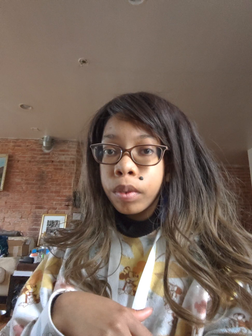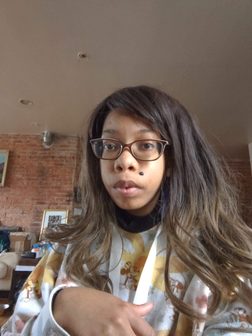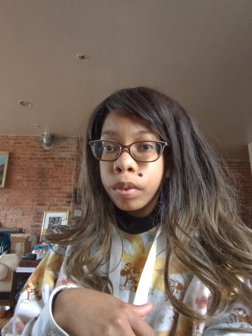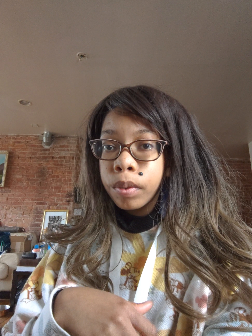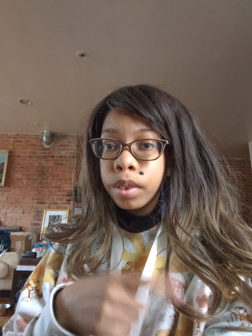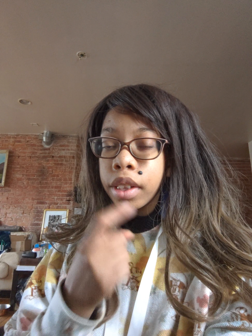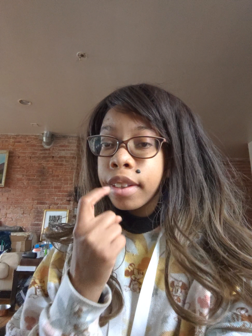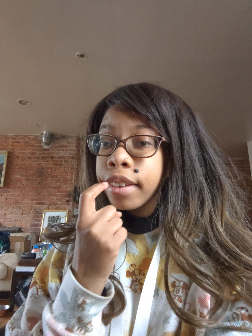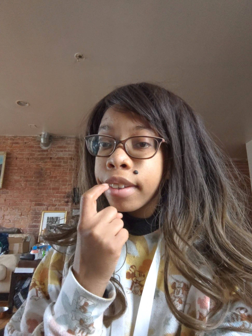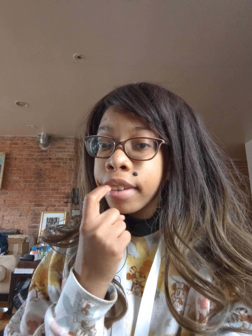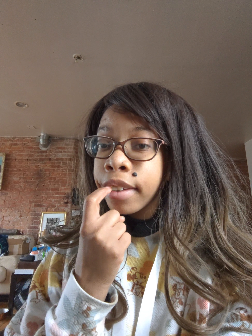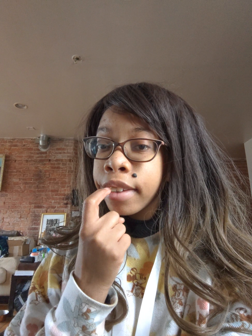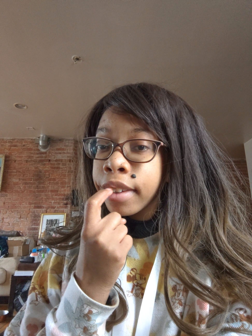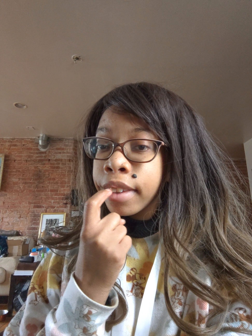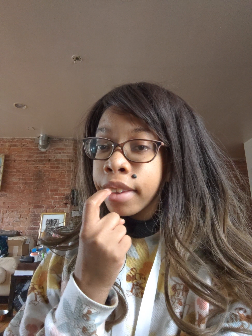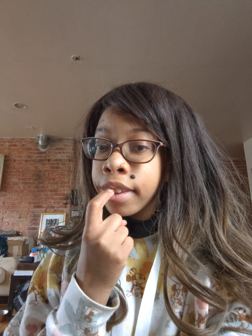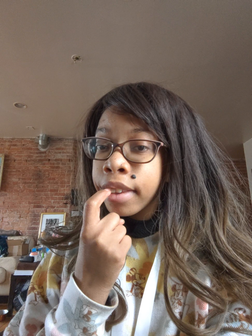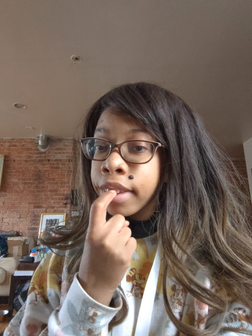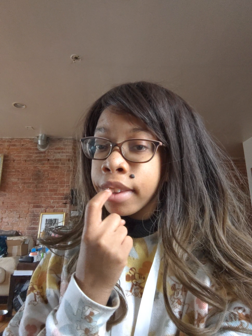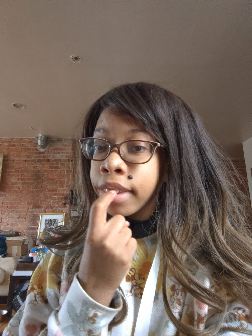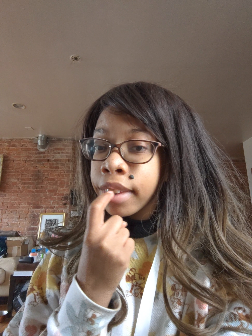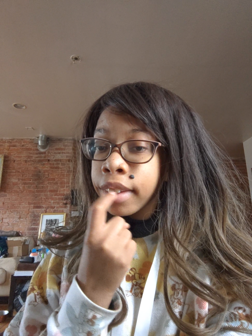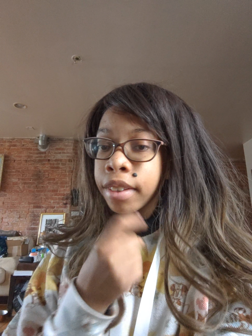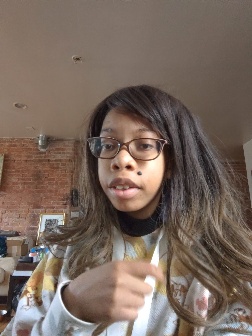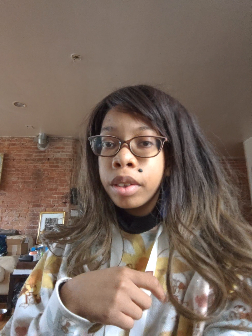tooth